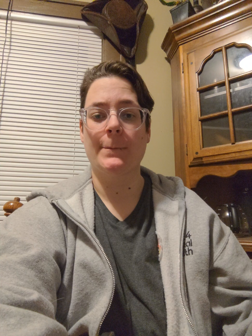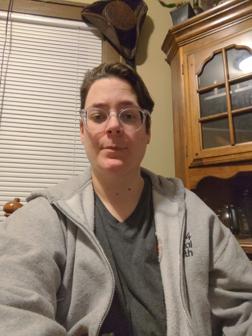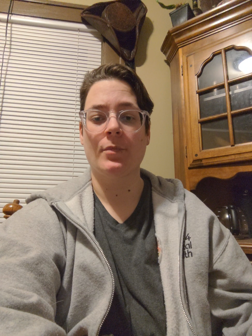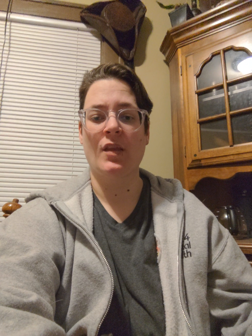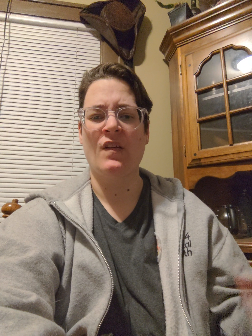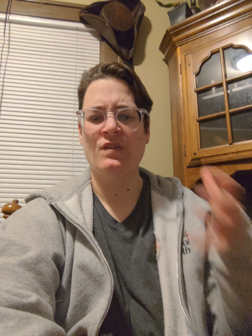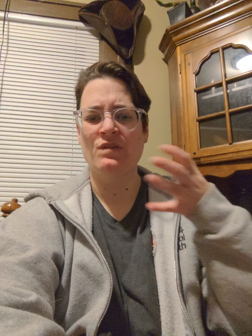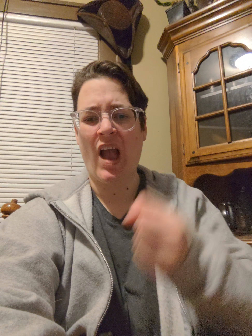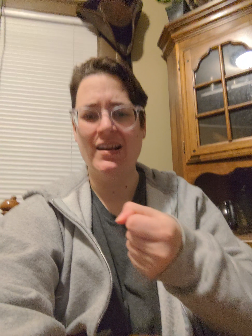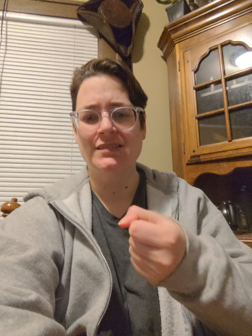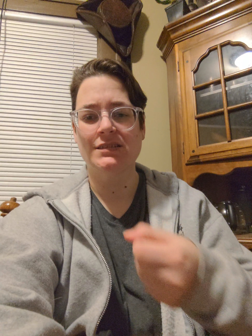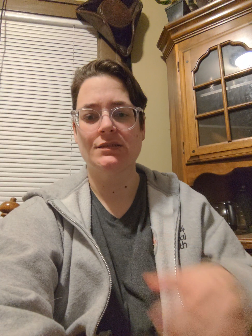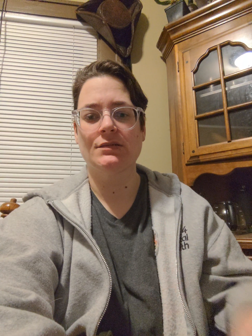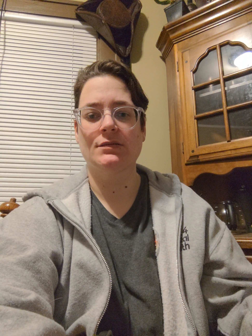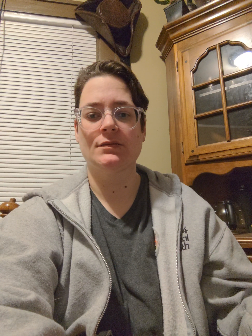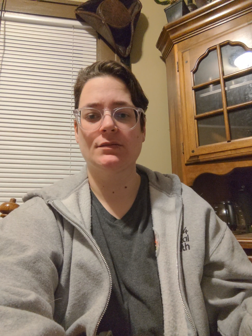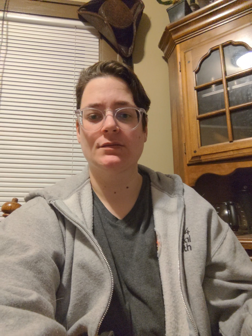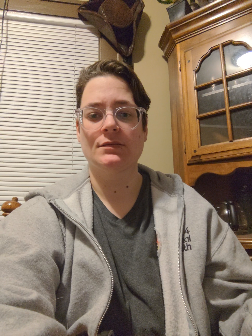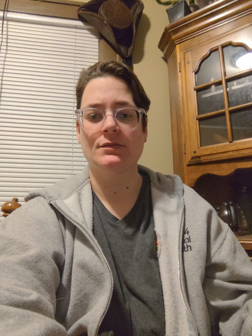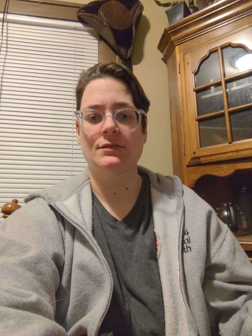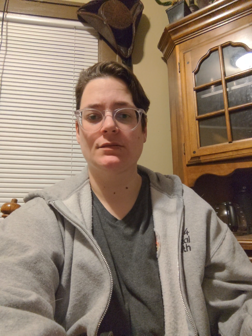fast